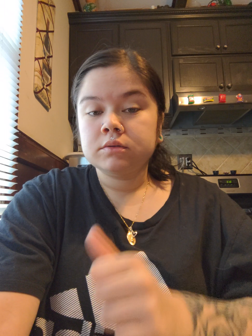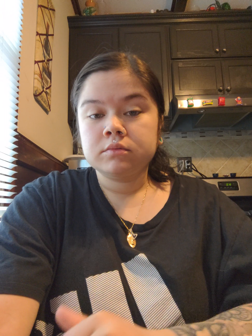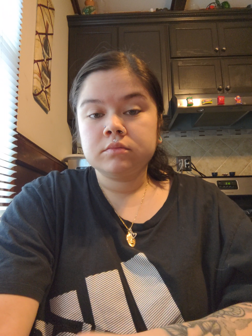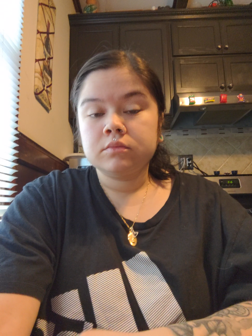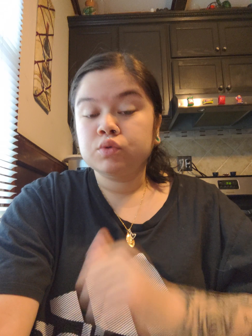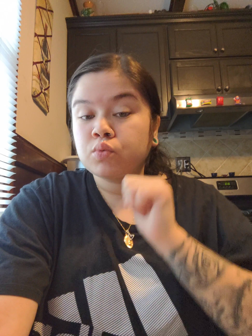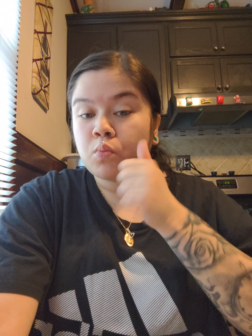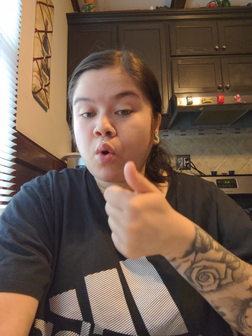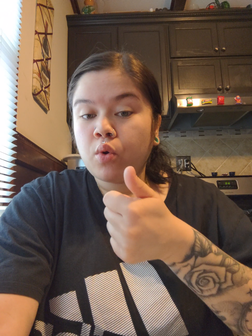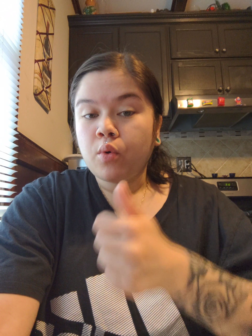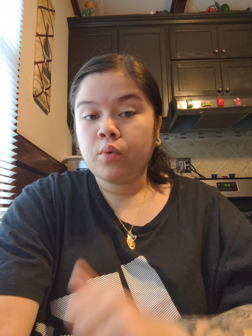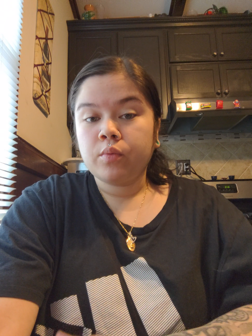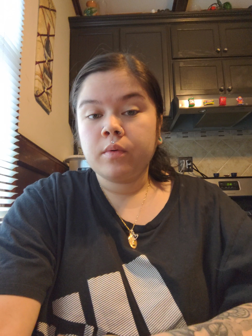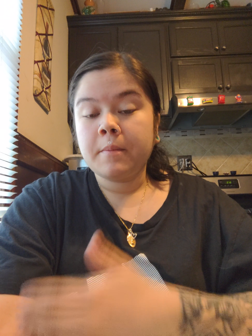tomorrow